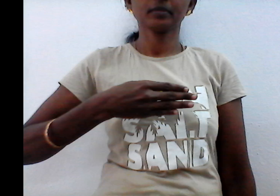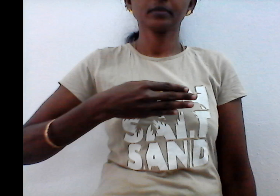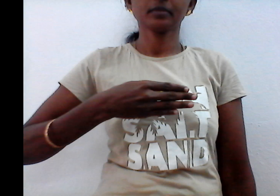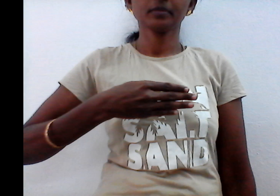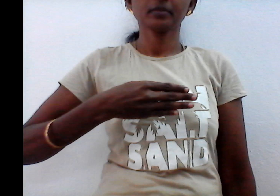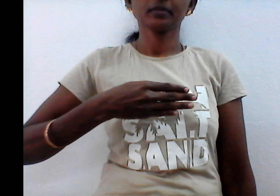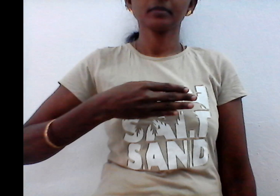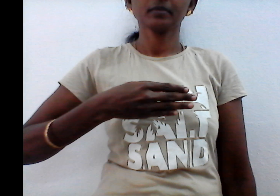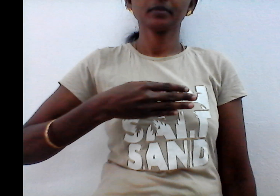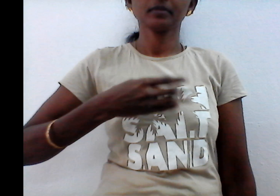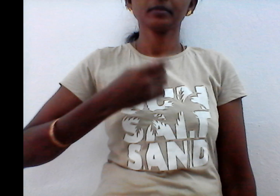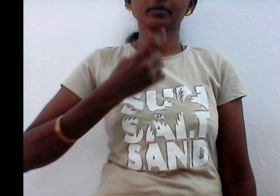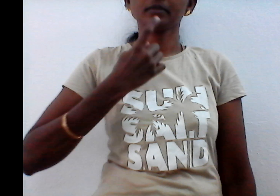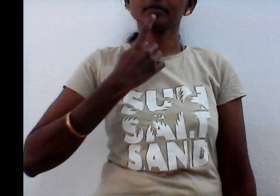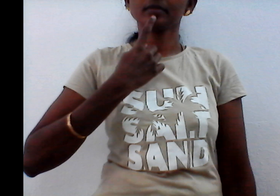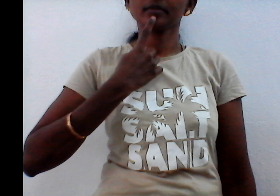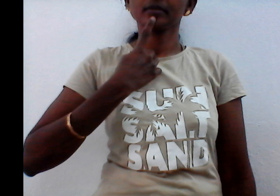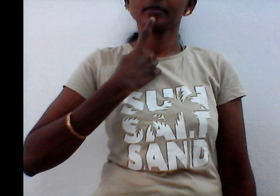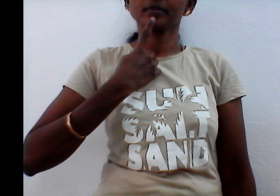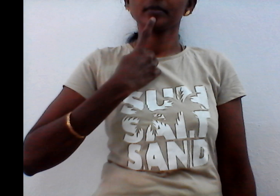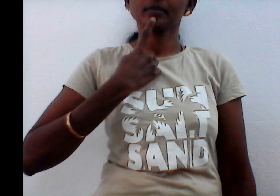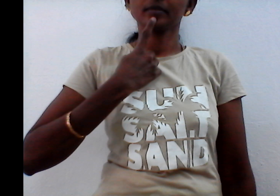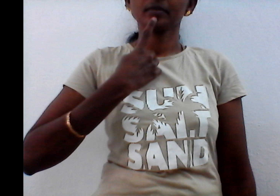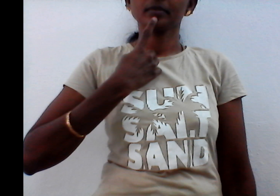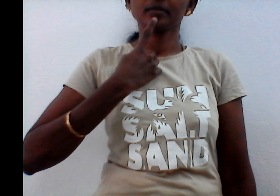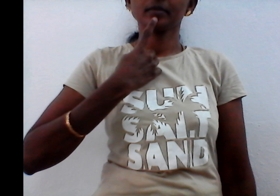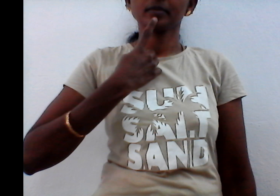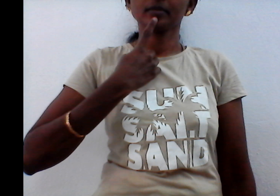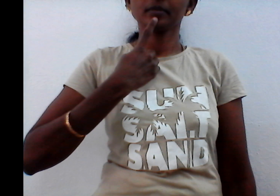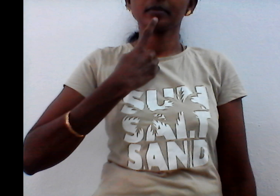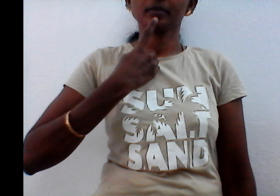അം